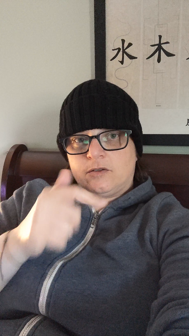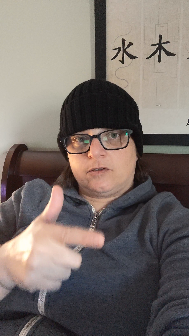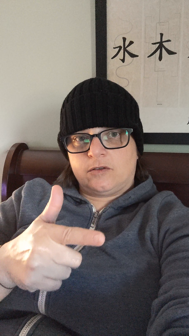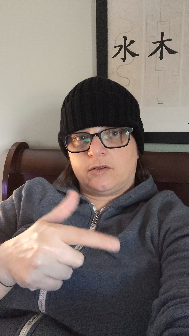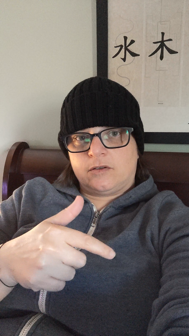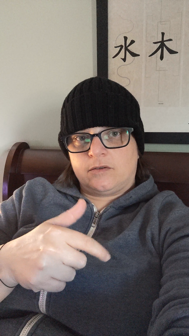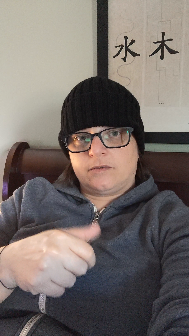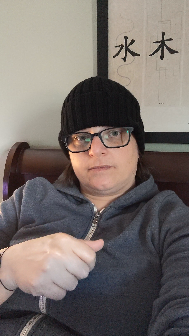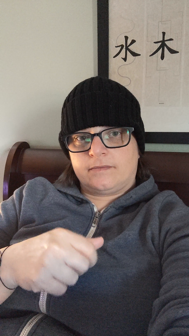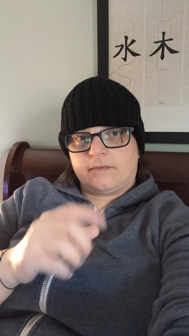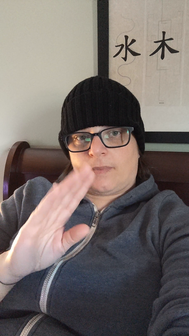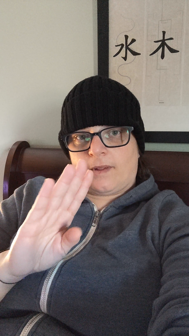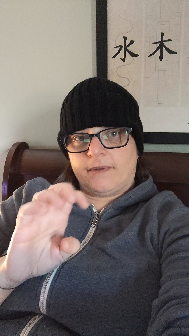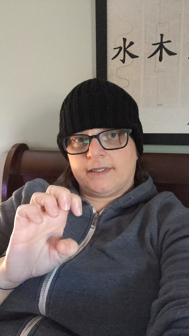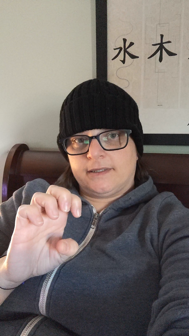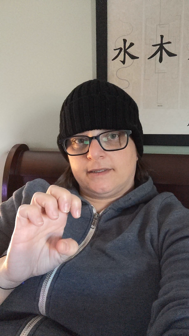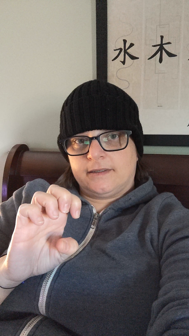be